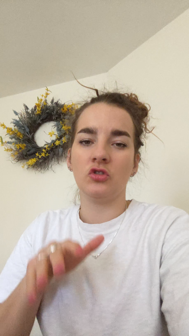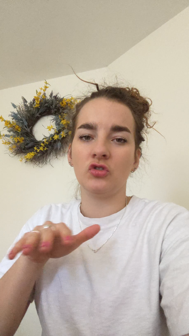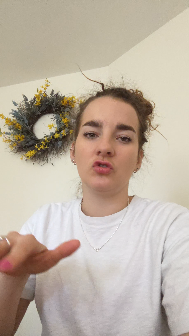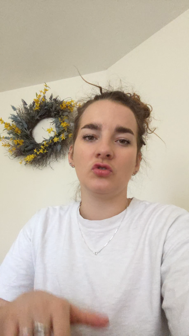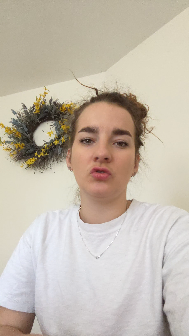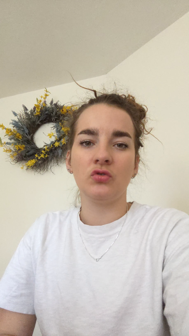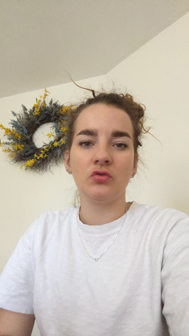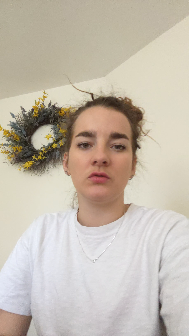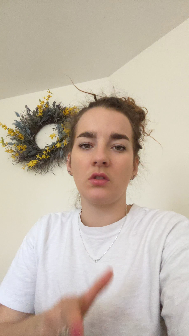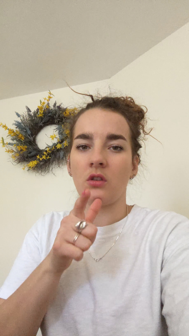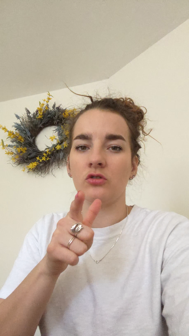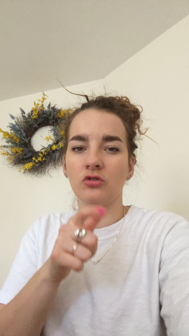lunch